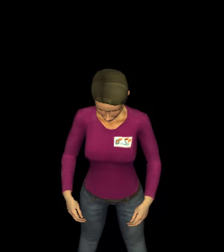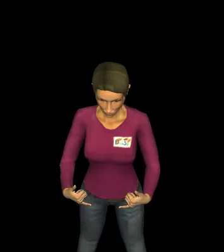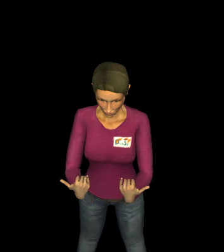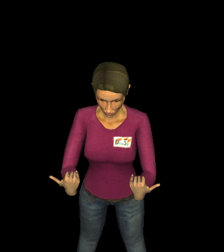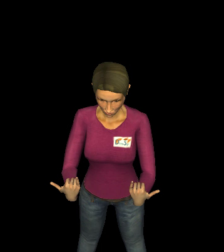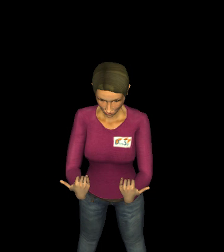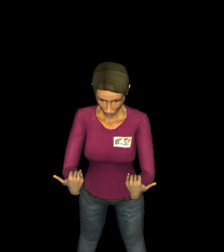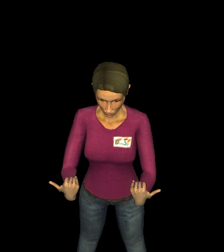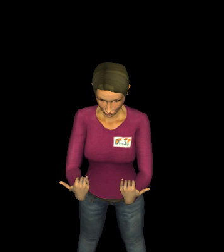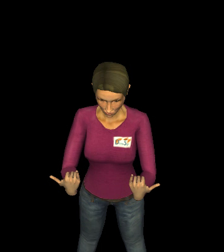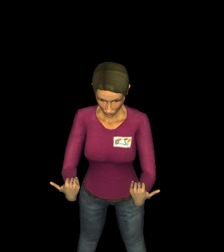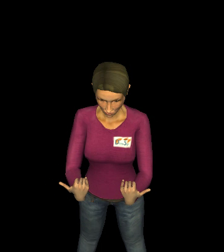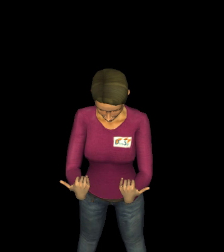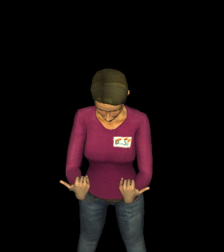لعبة